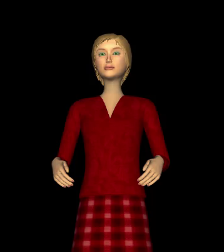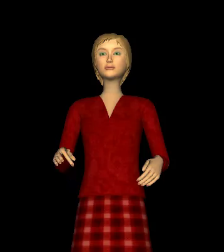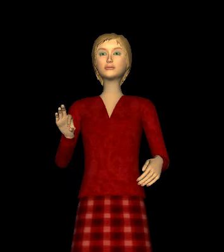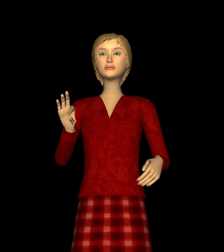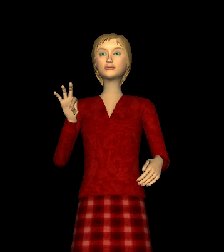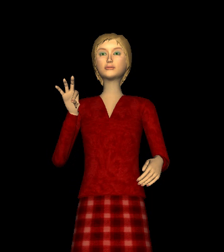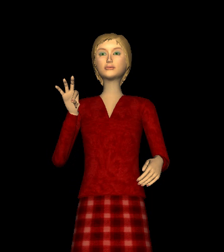أختار